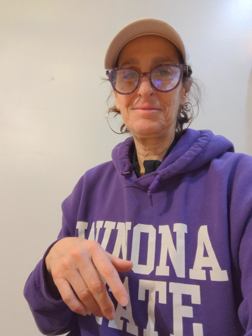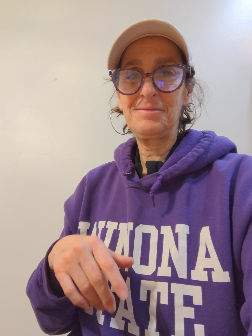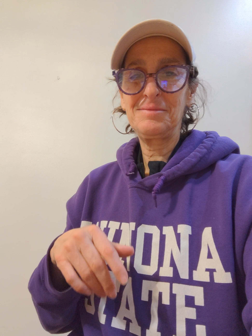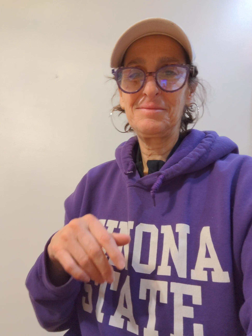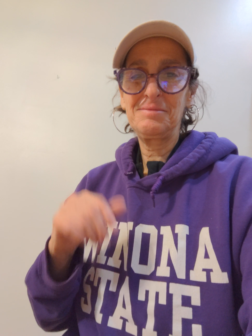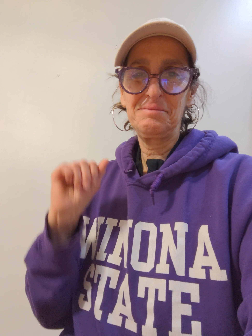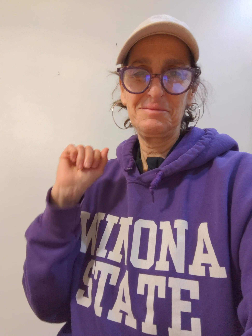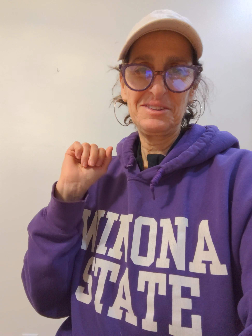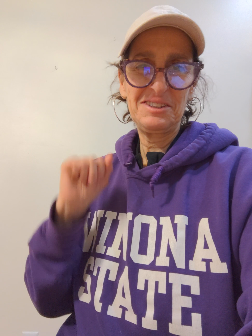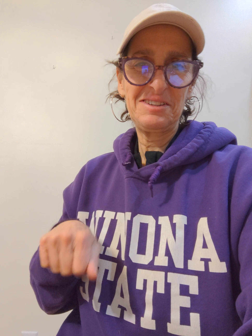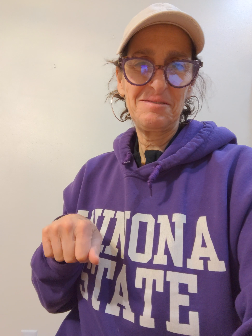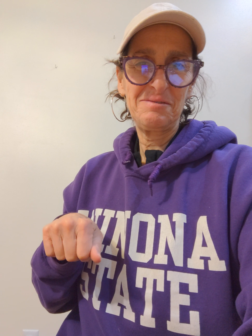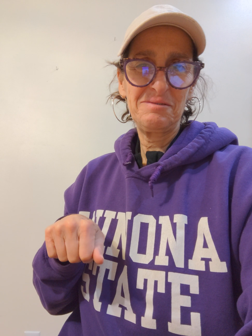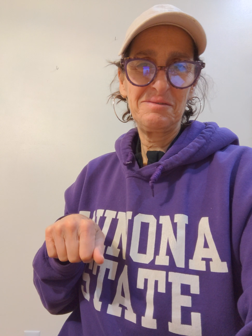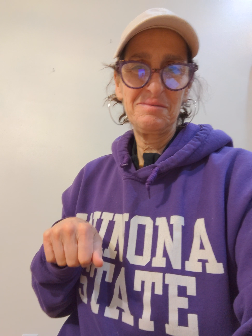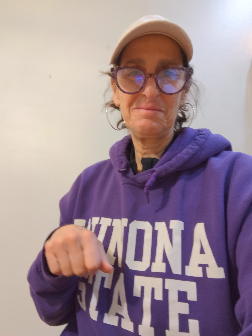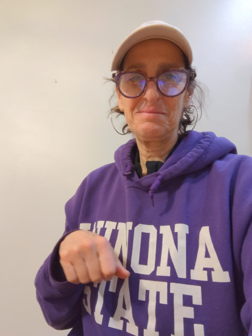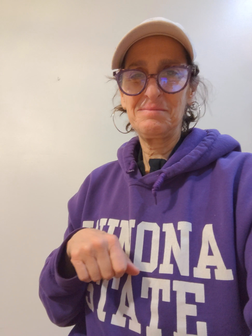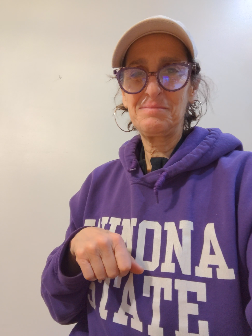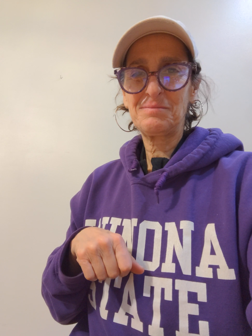can